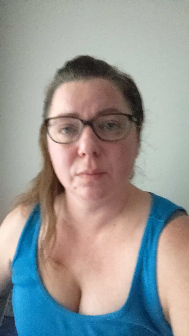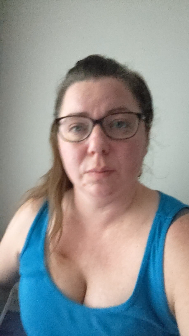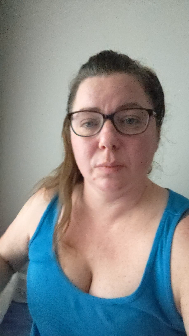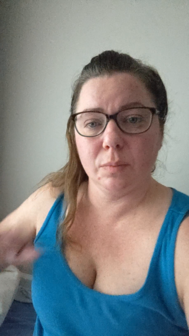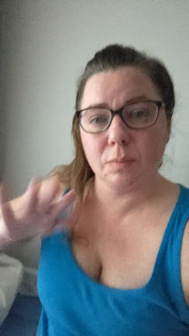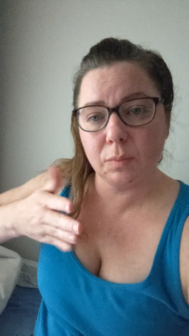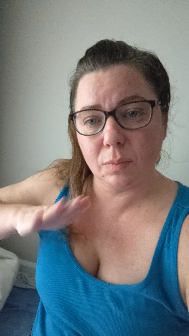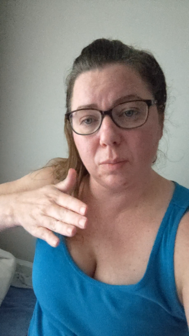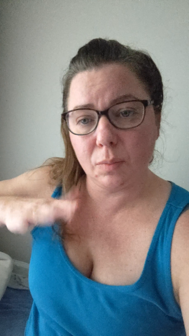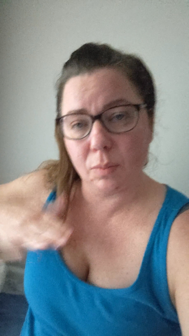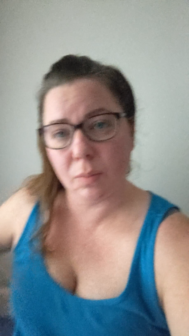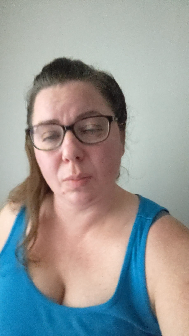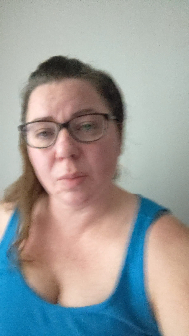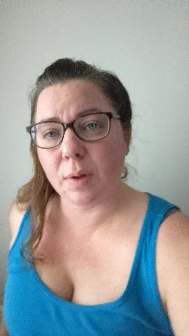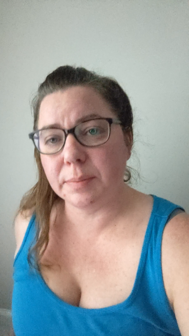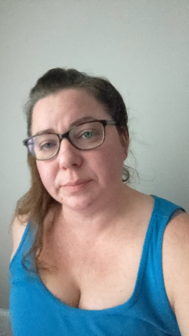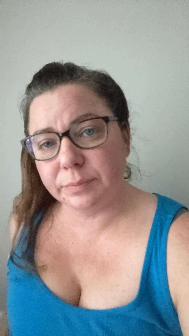cook